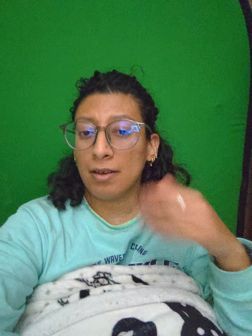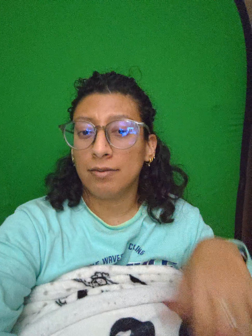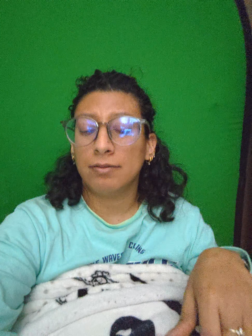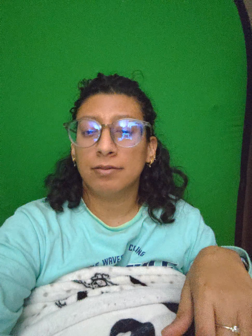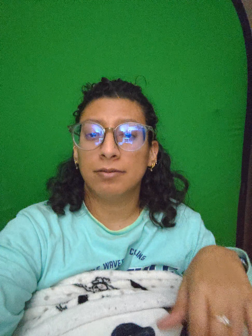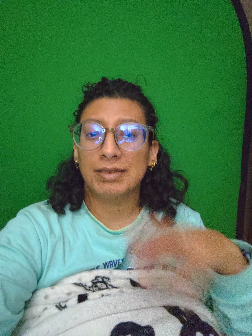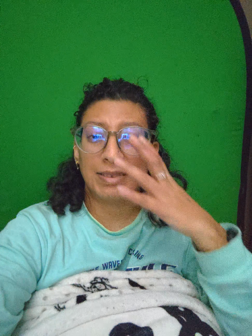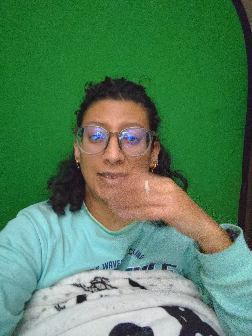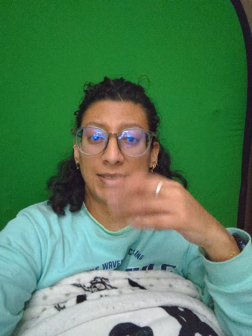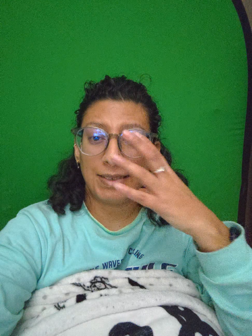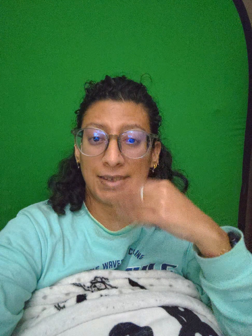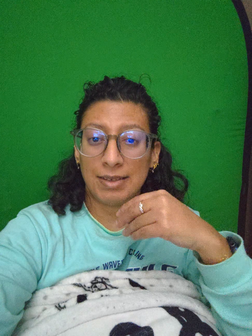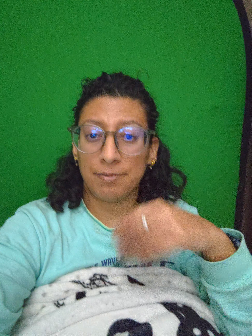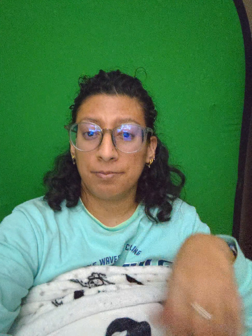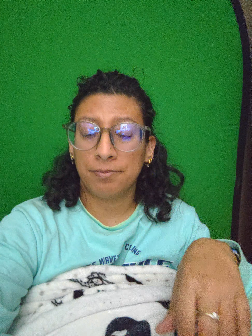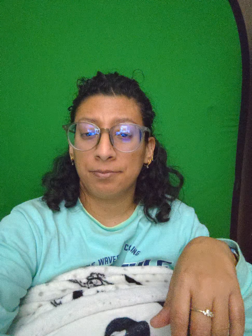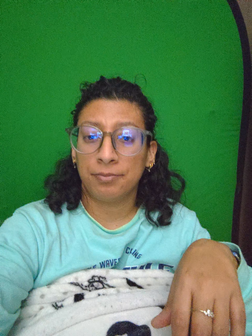sleepy